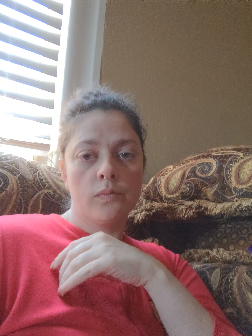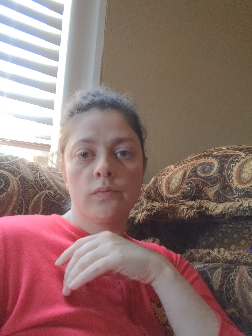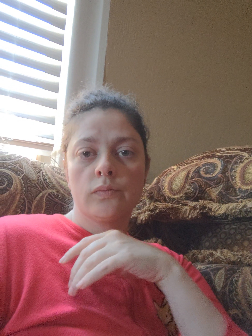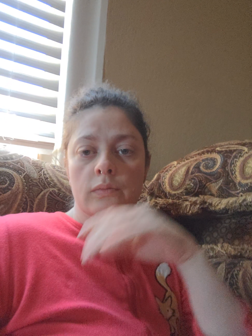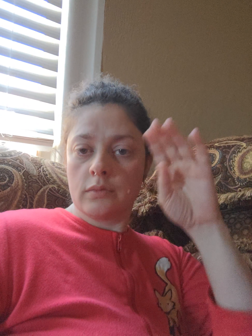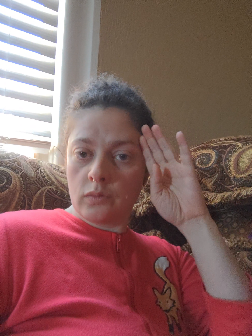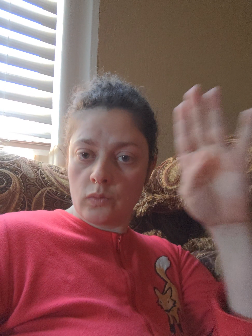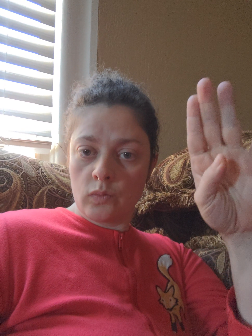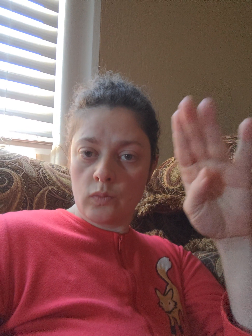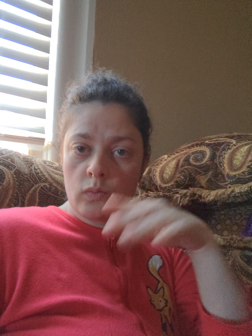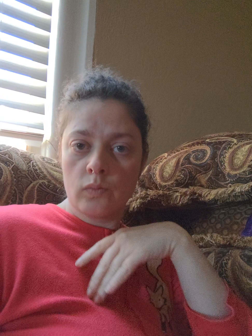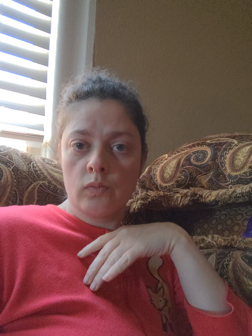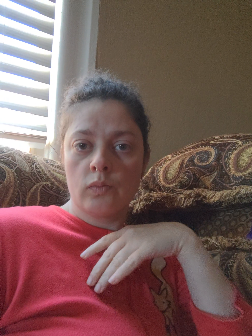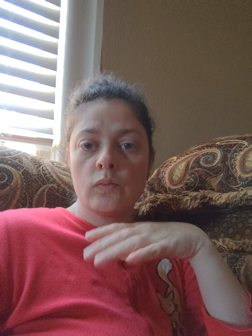hello